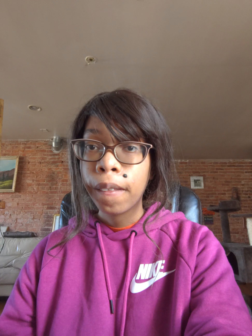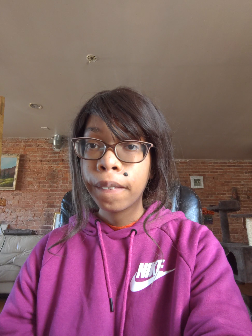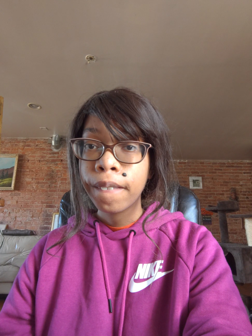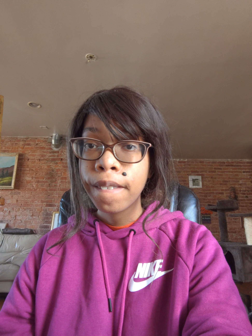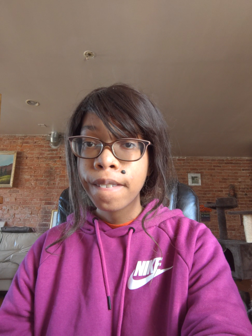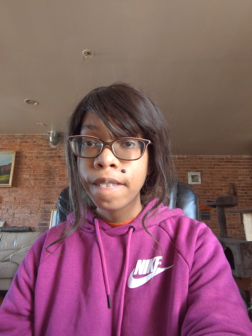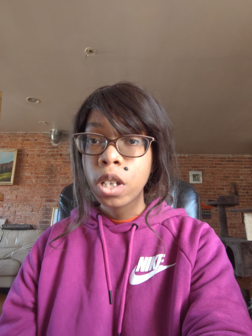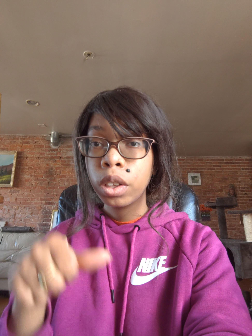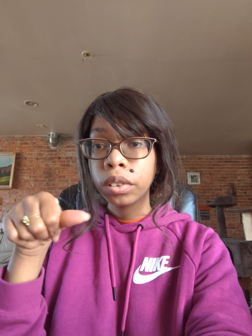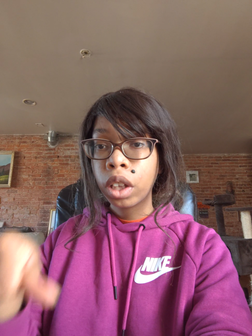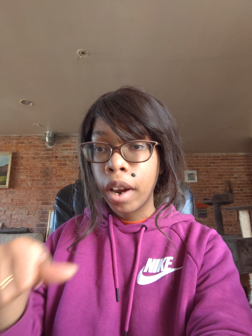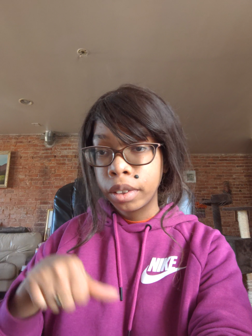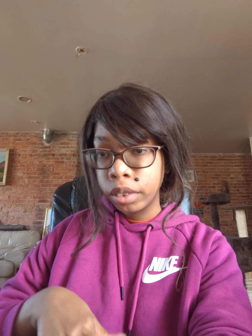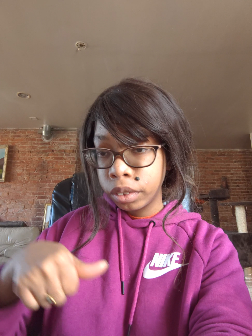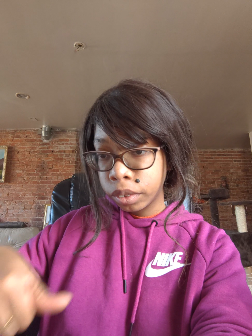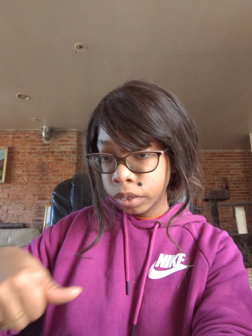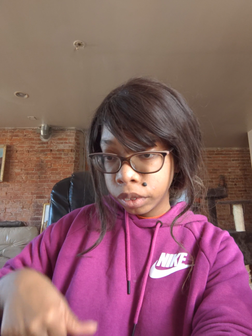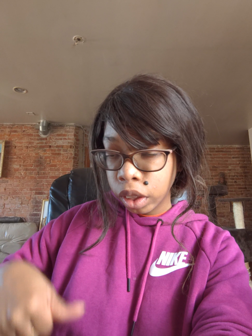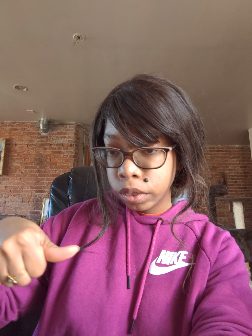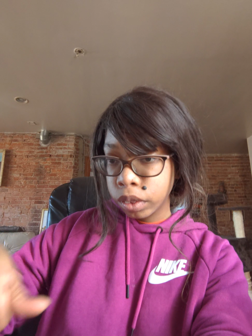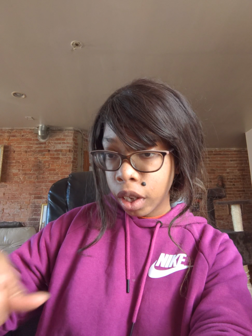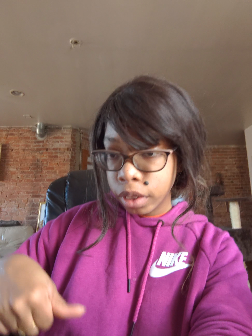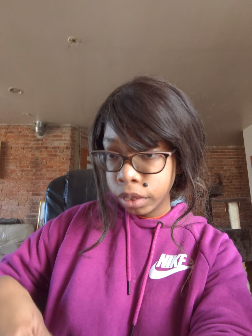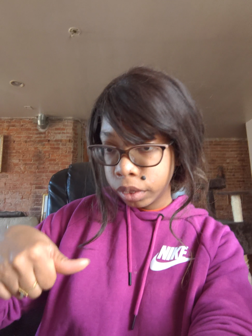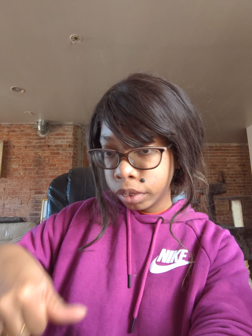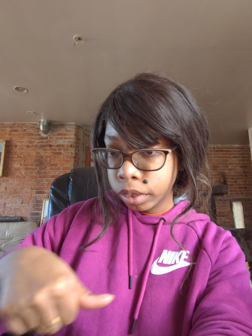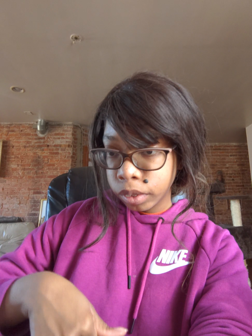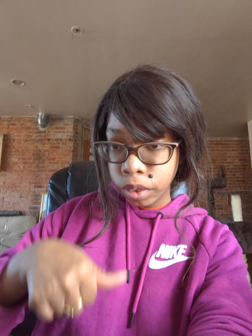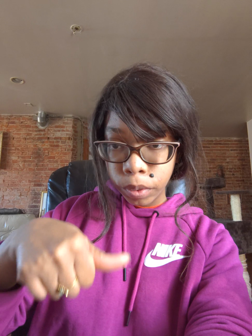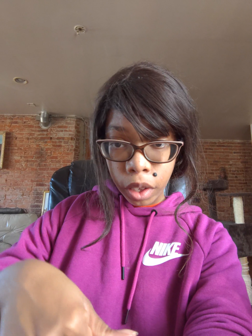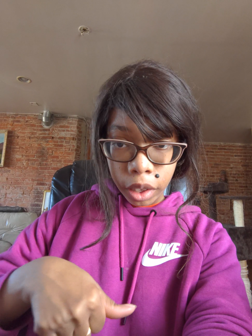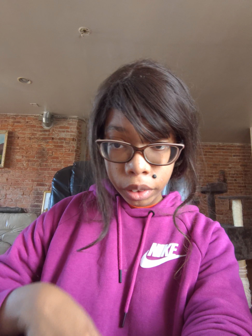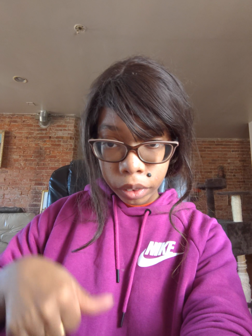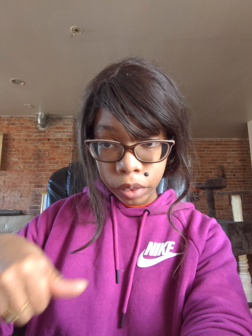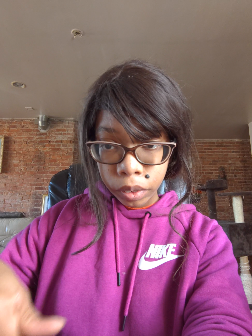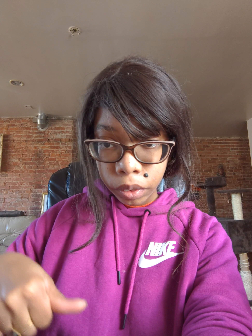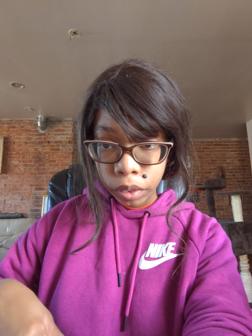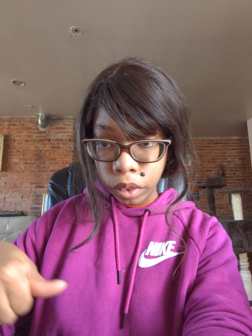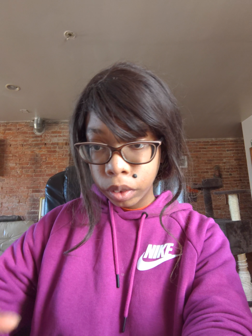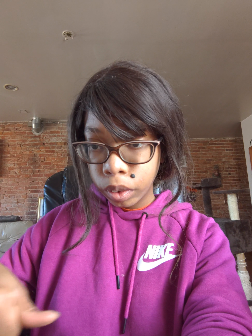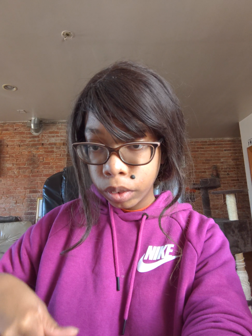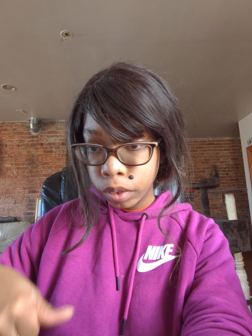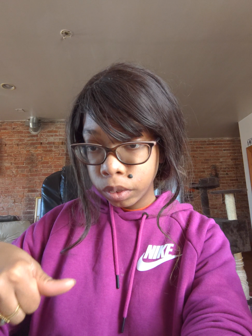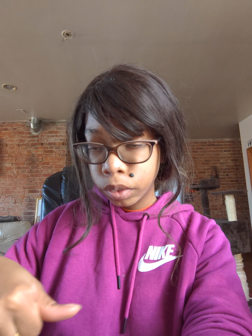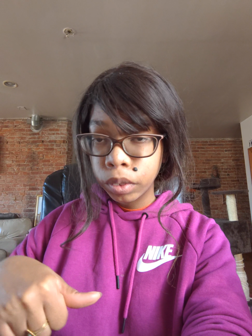puzzle